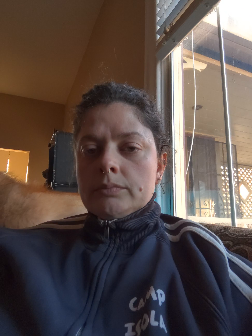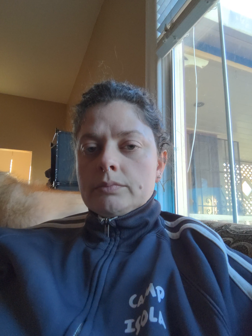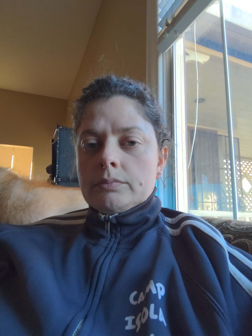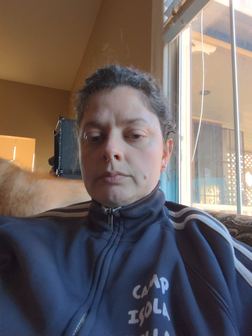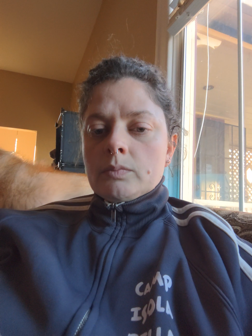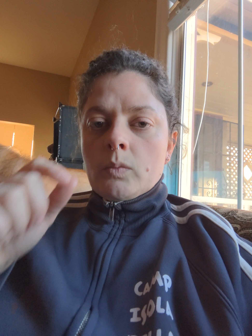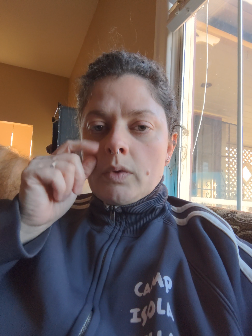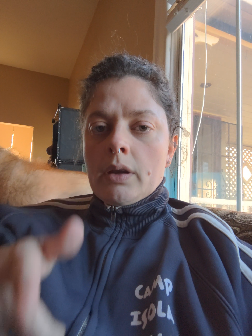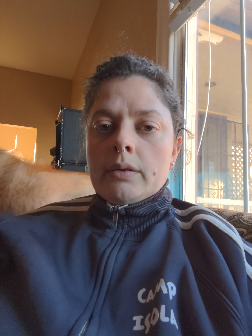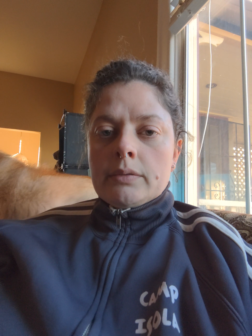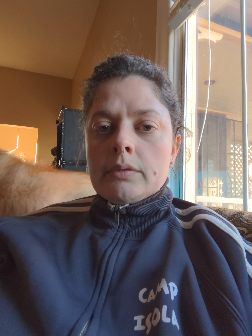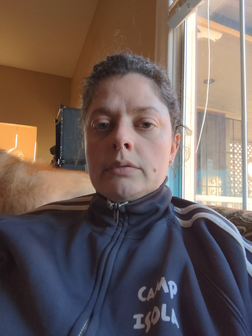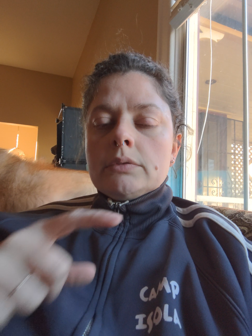wake